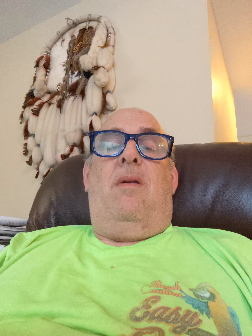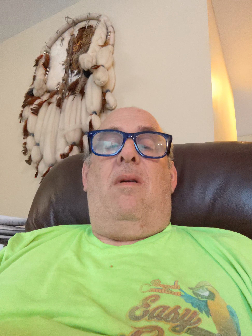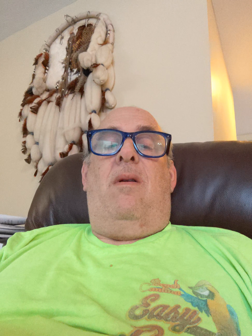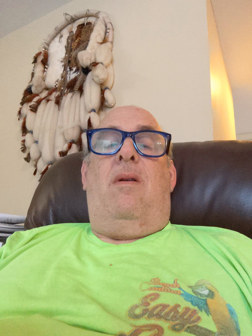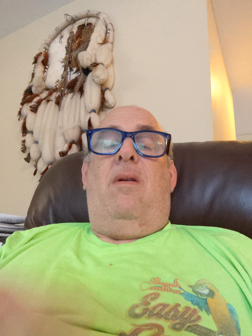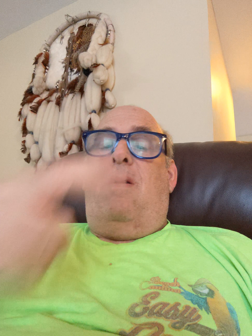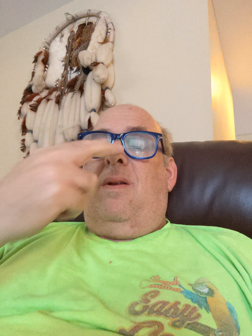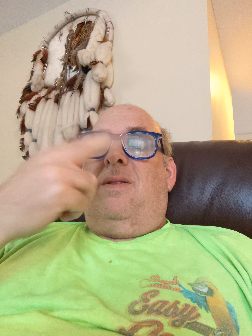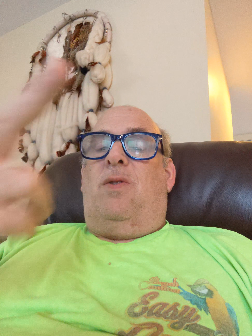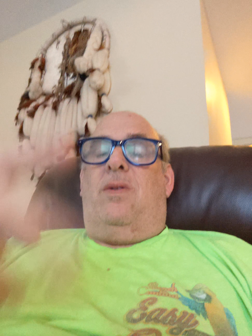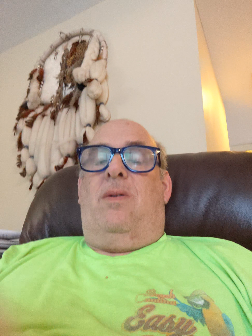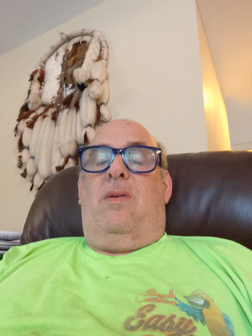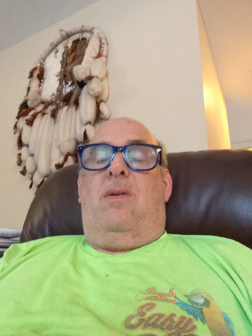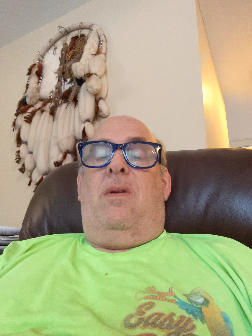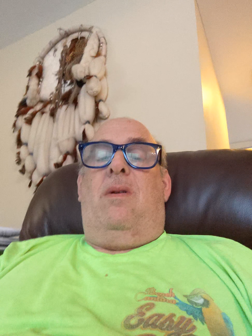see